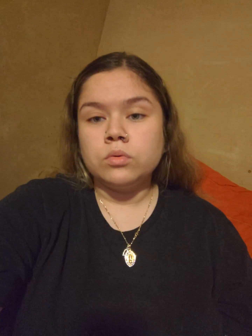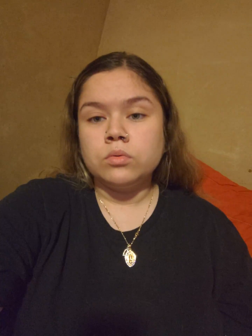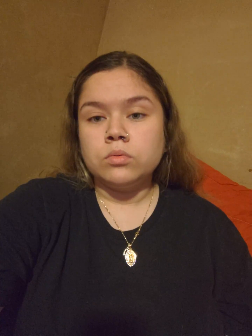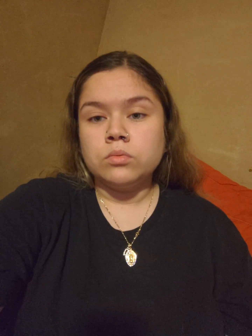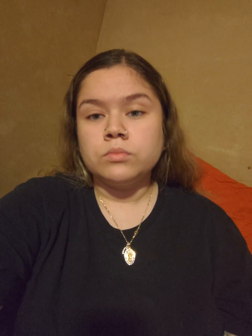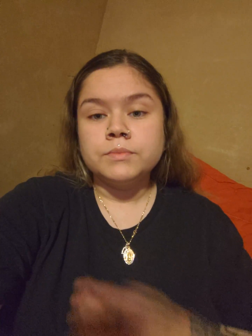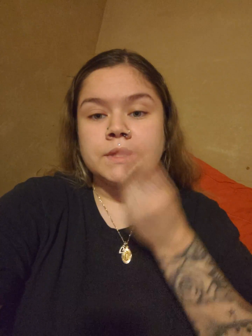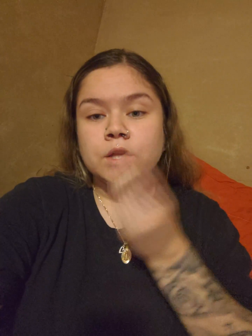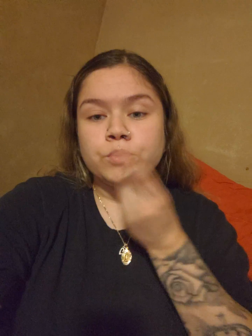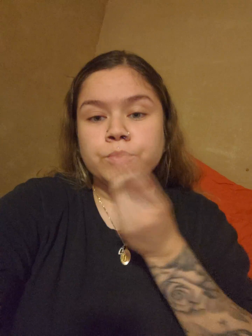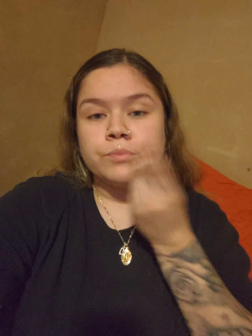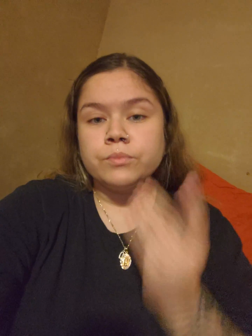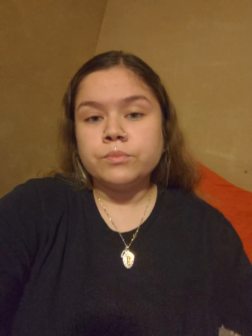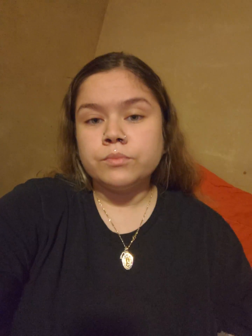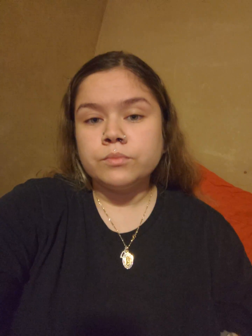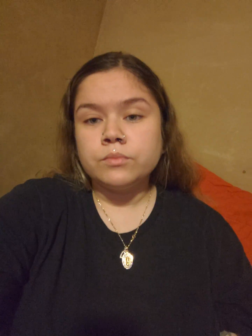dinner